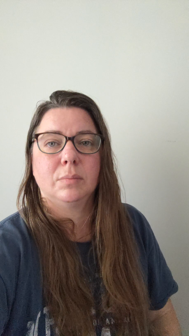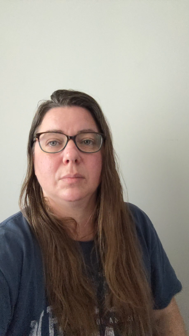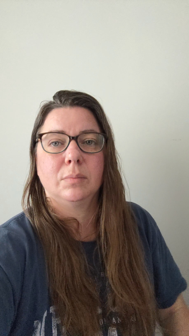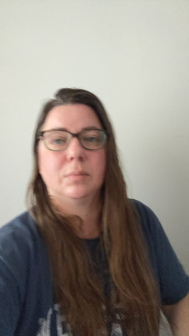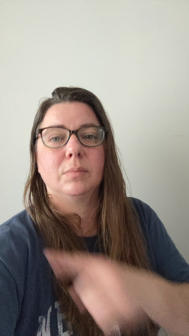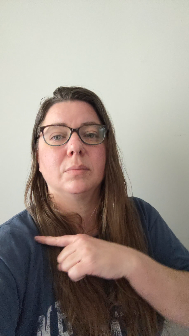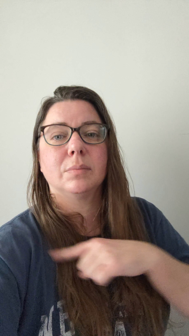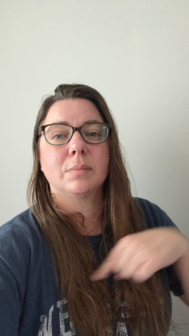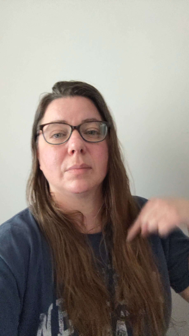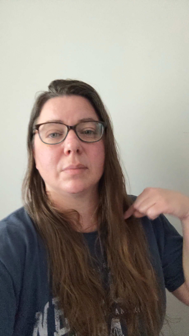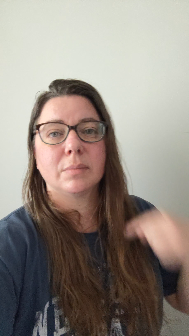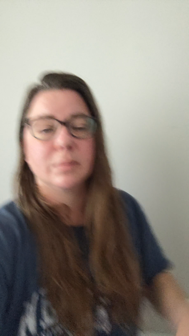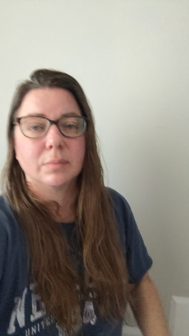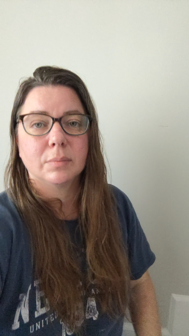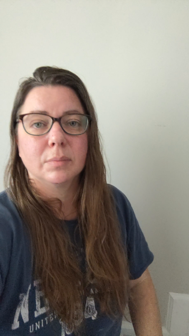necklace